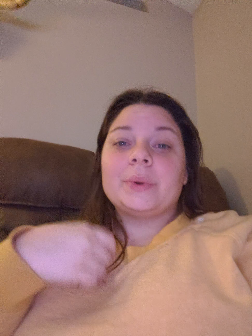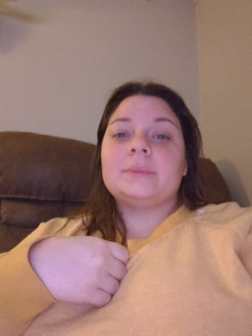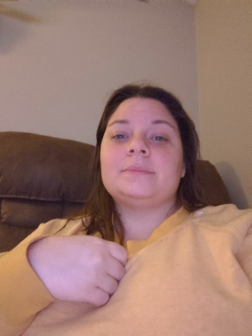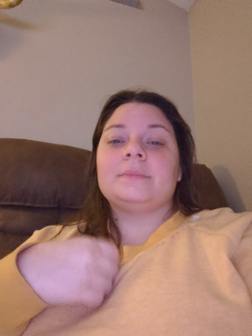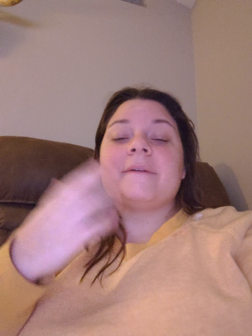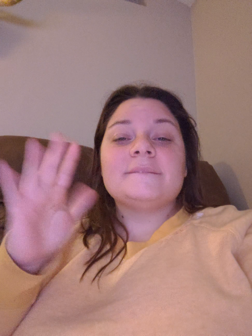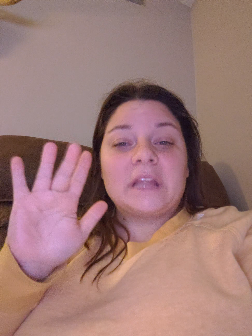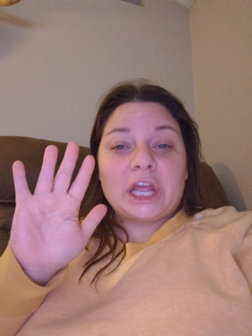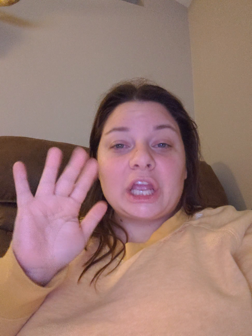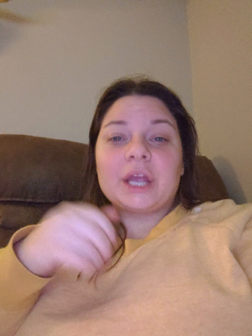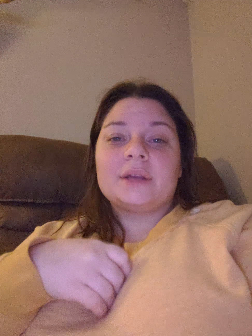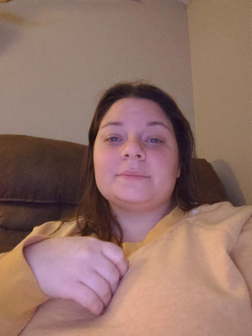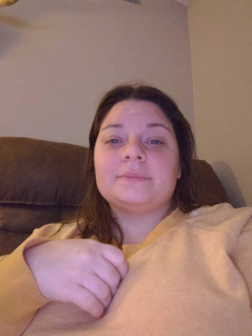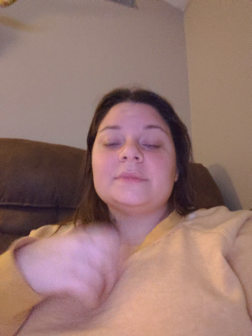finger